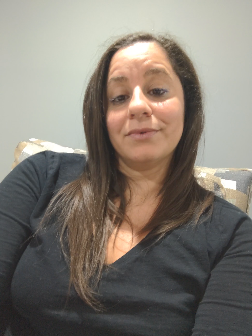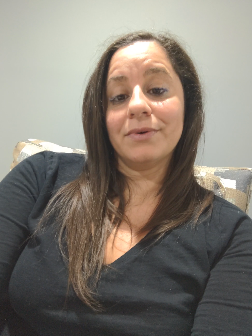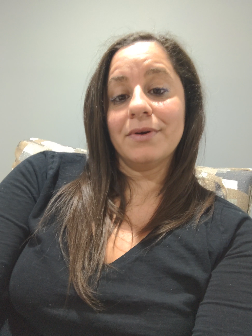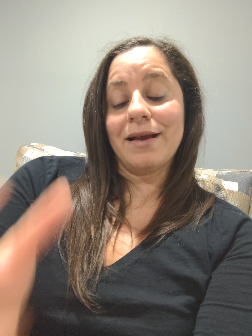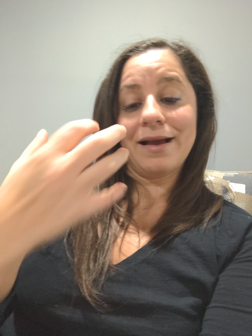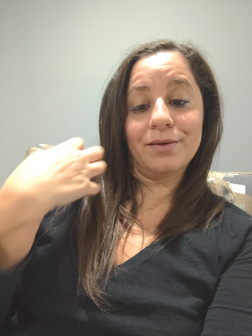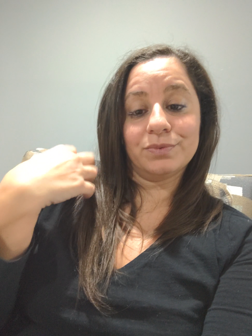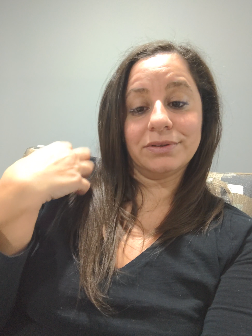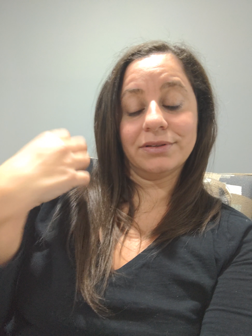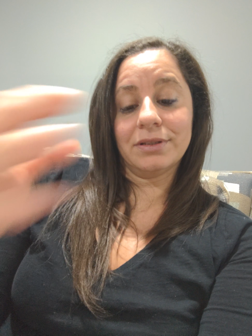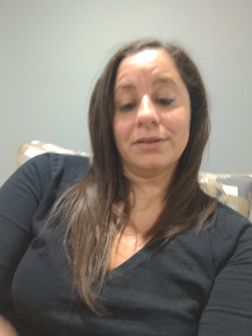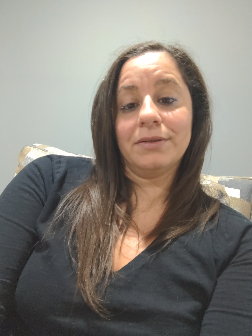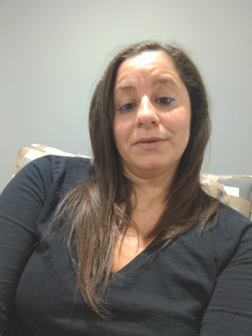outside